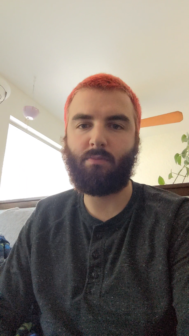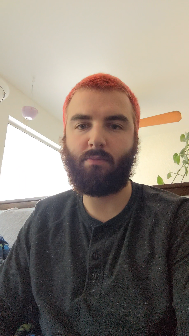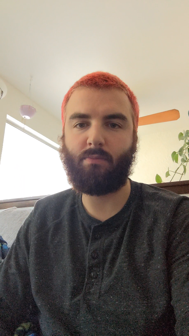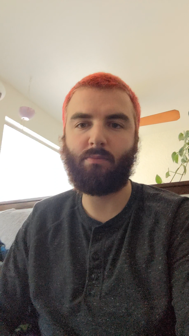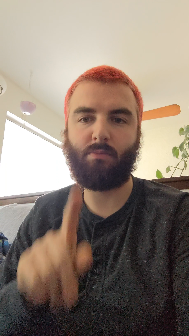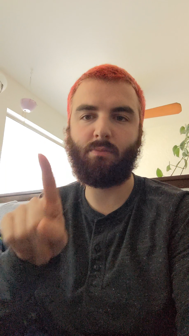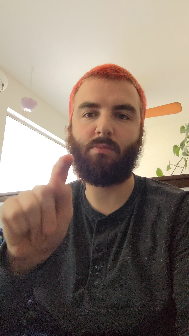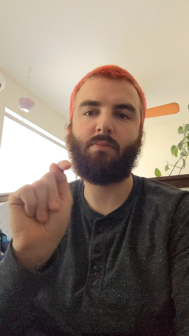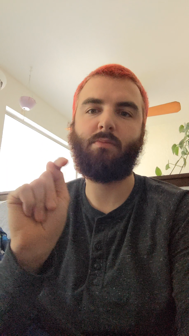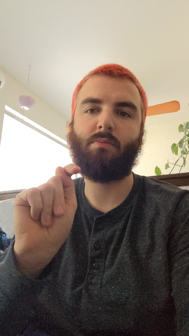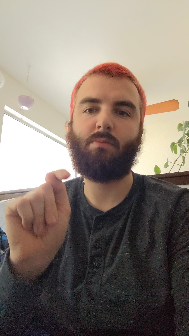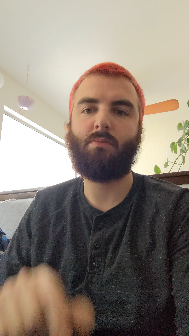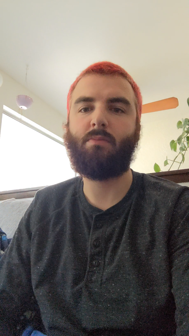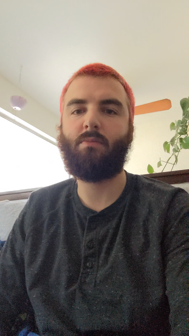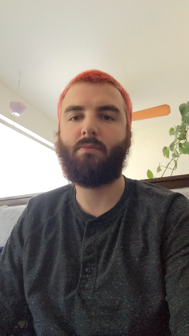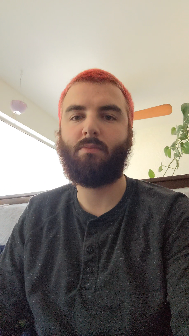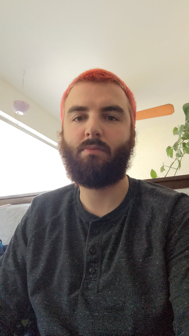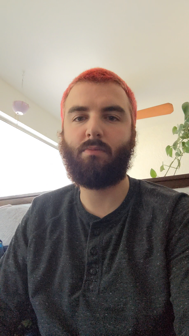go potty